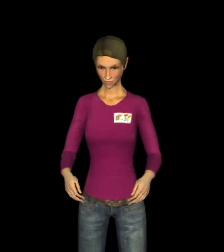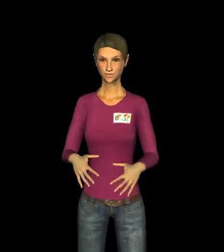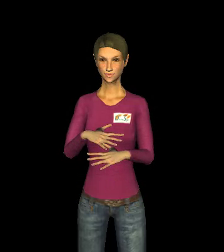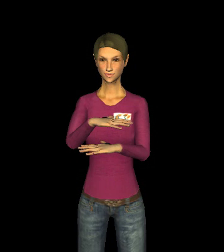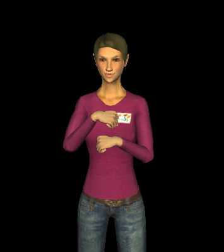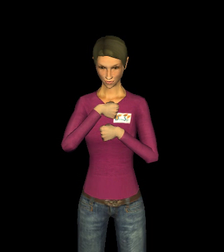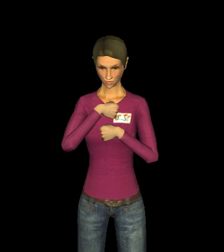يعترف